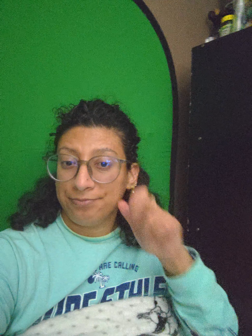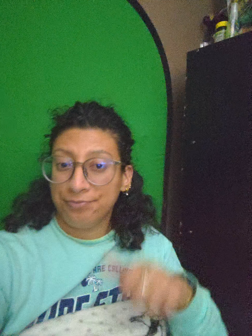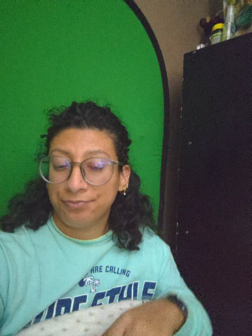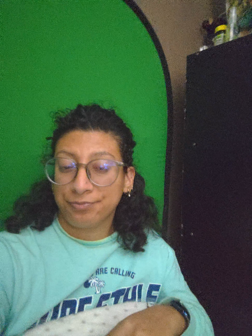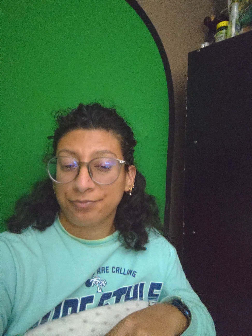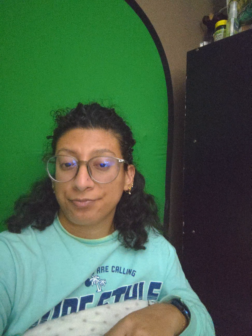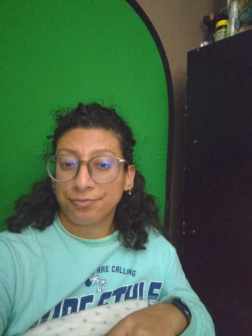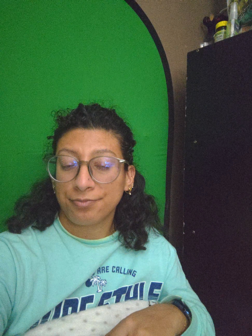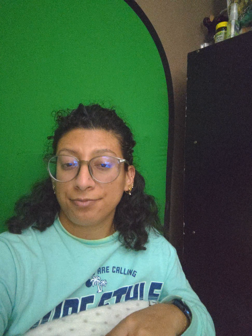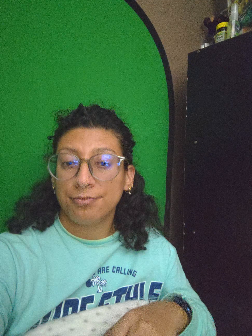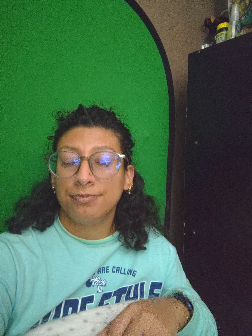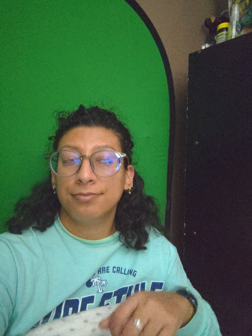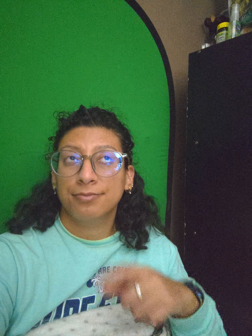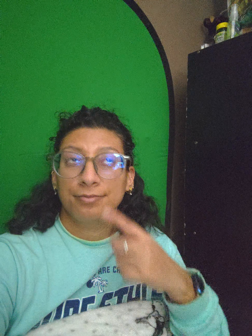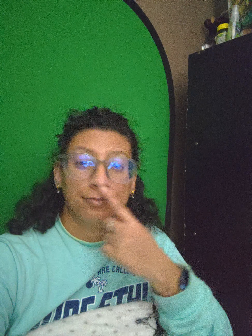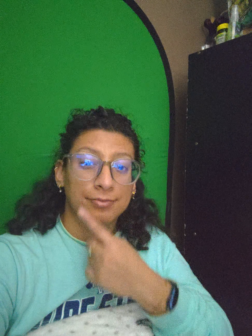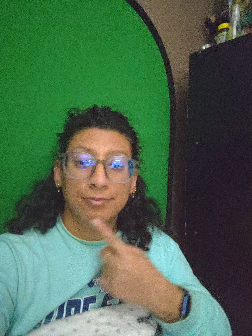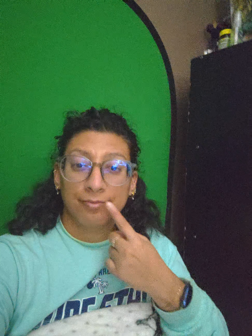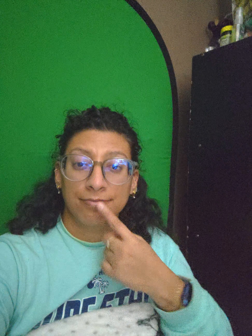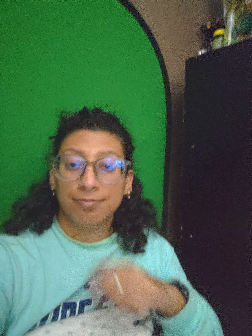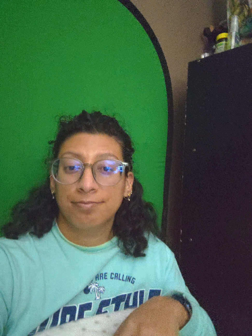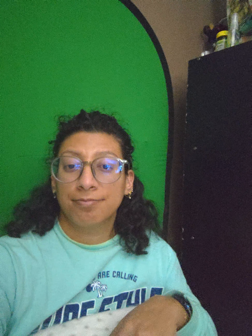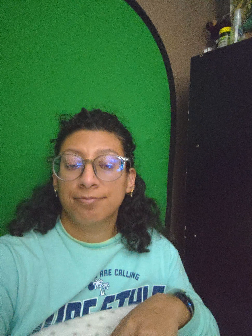lips